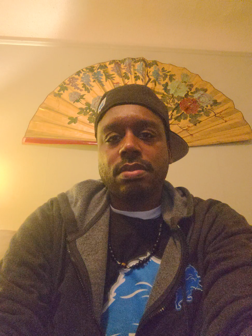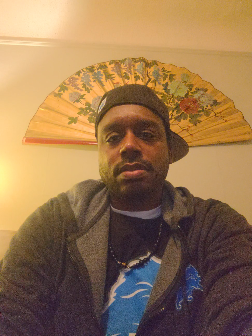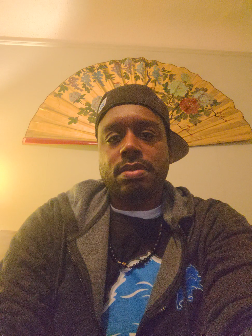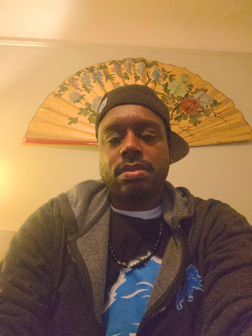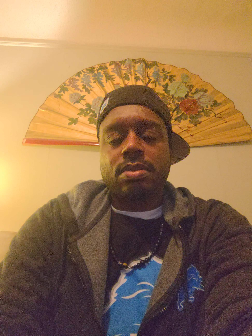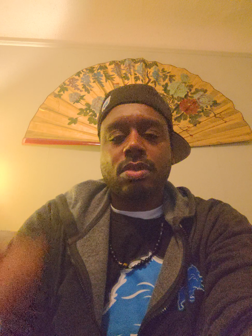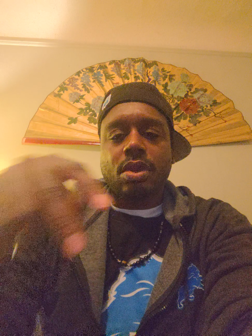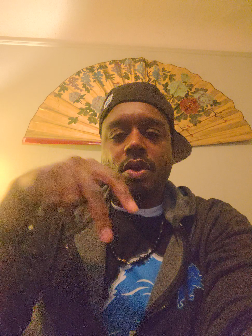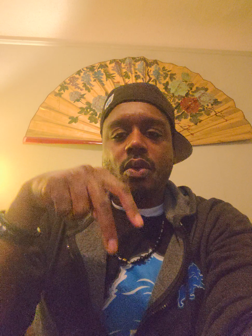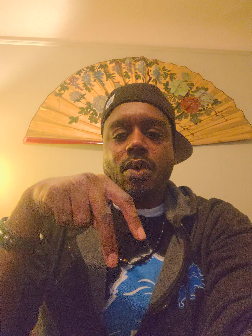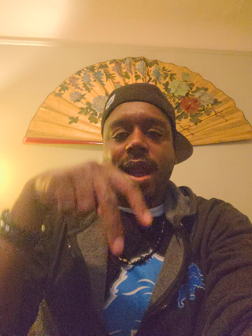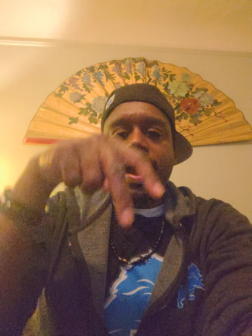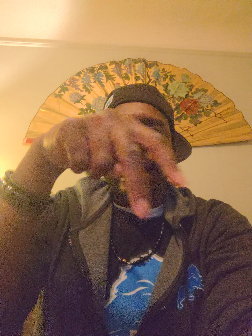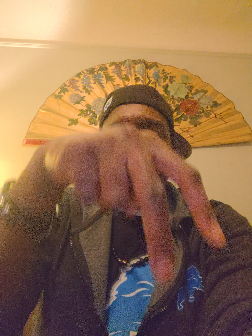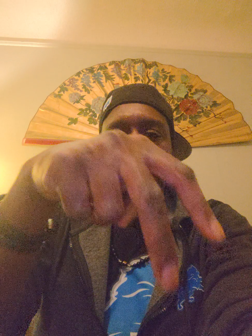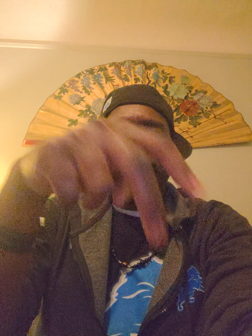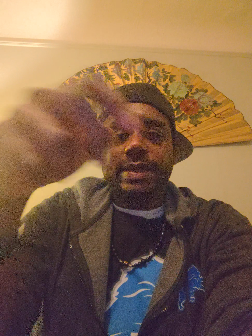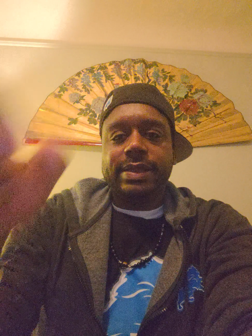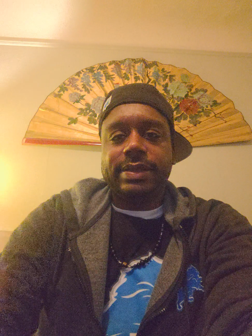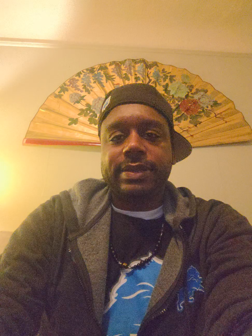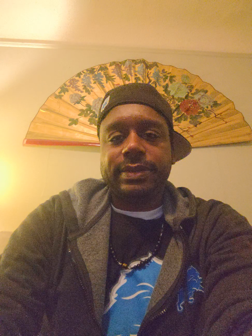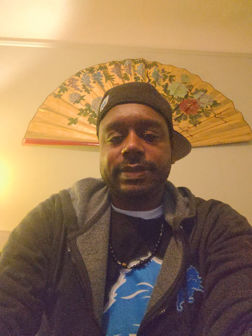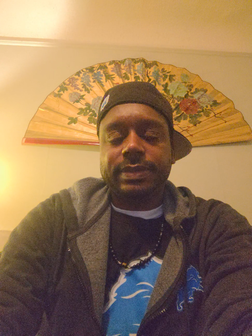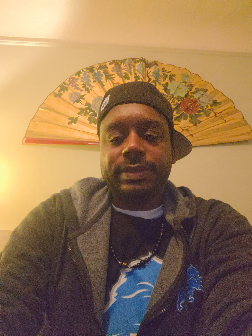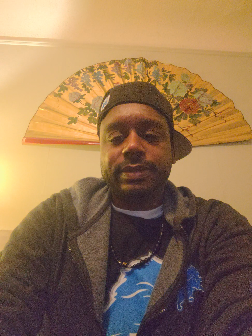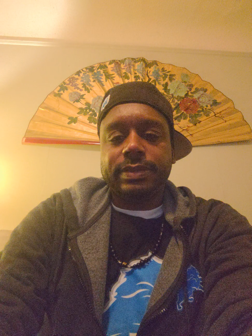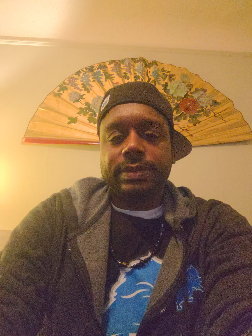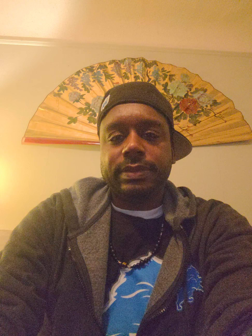ride